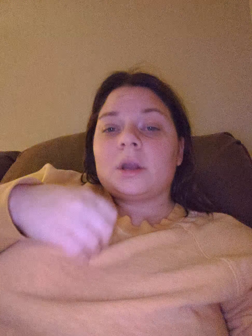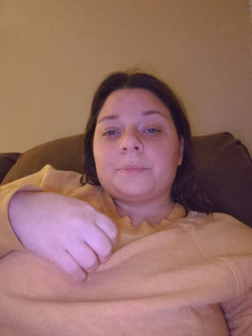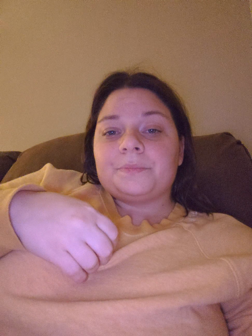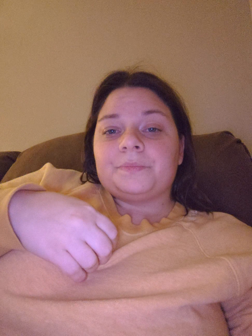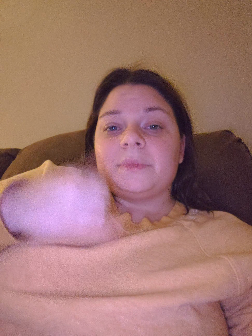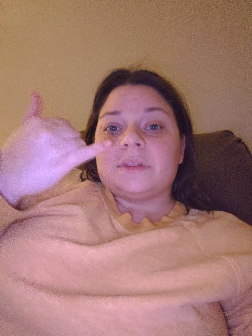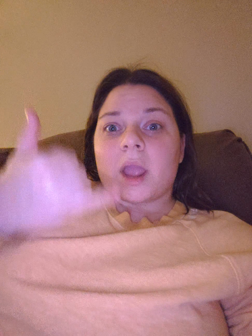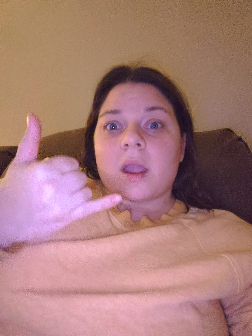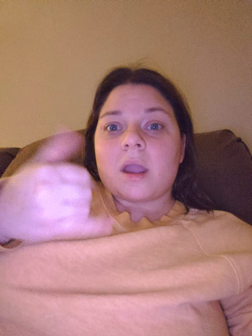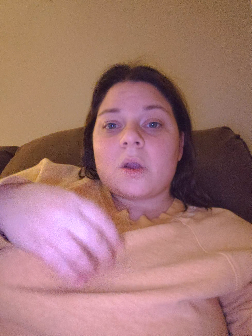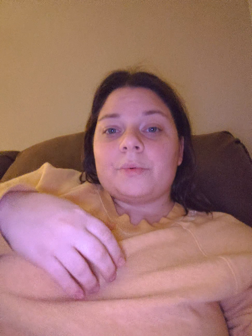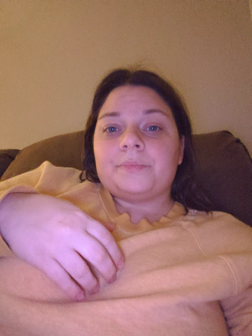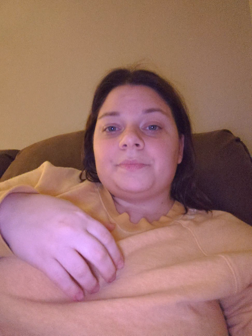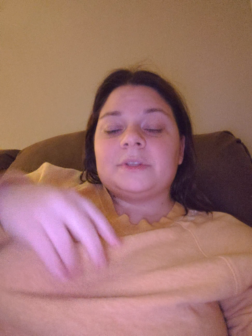now